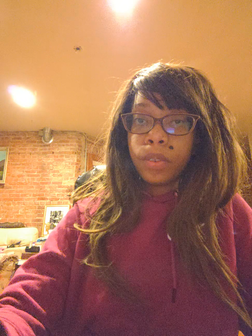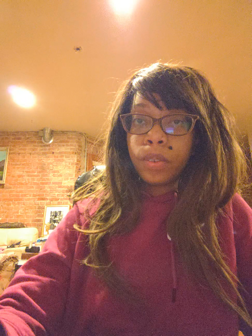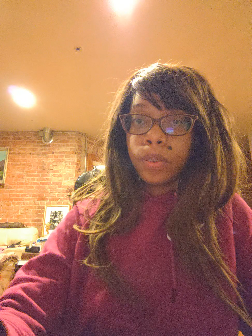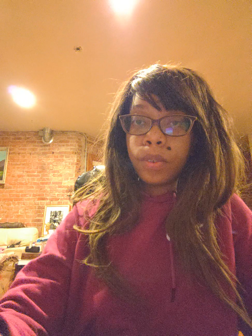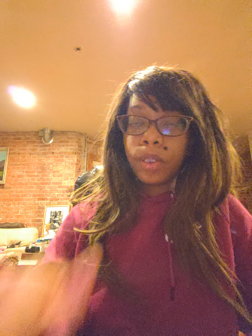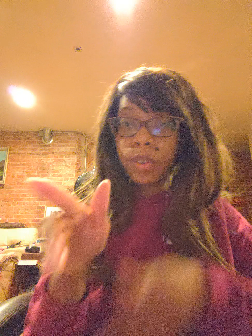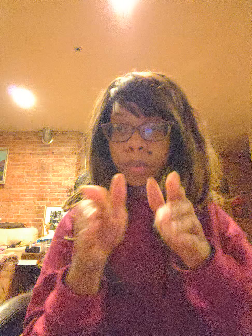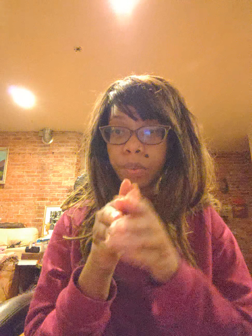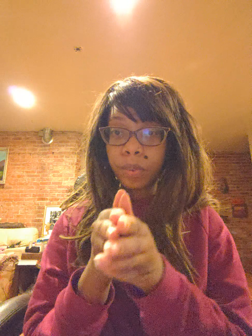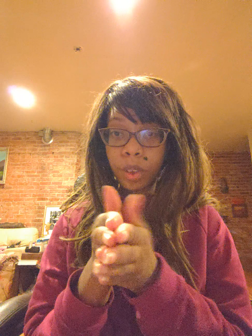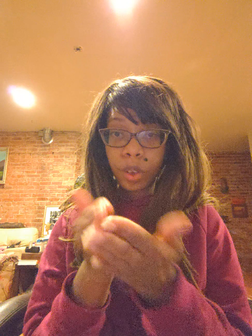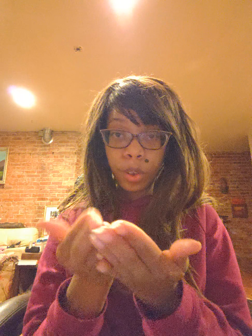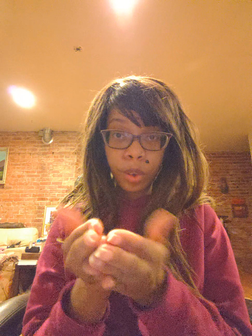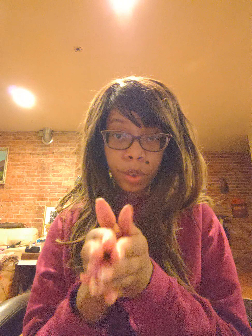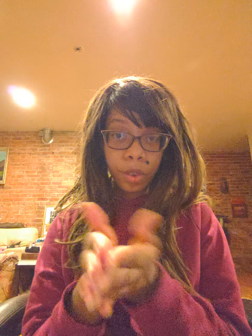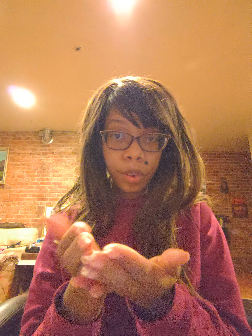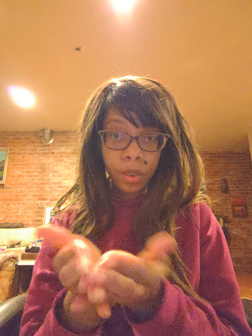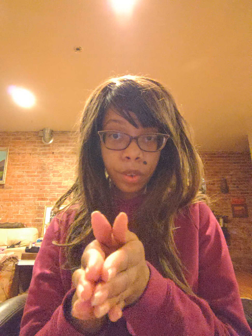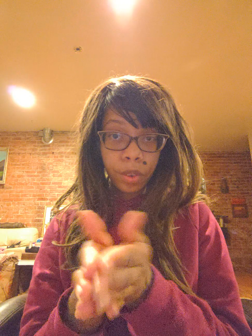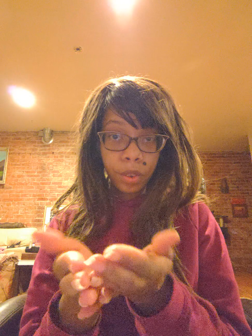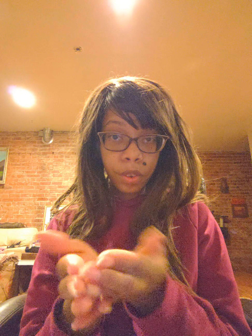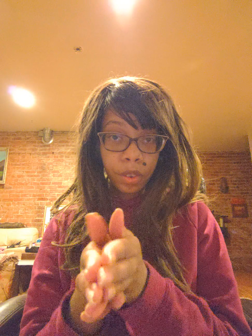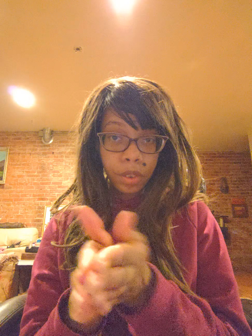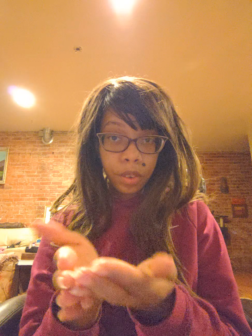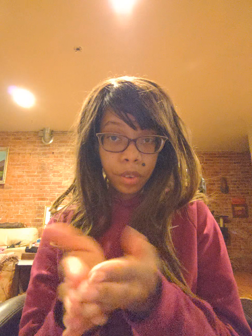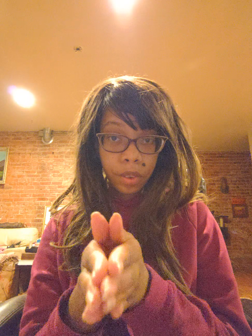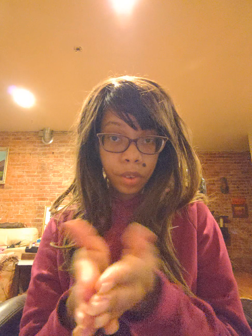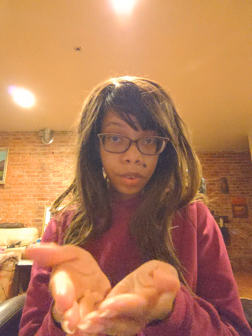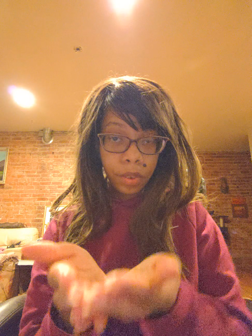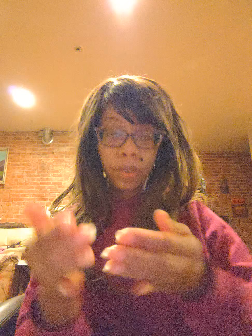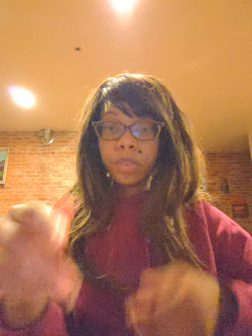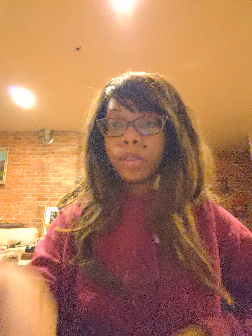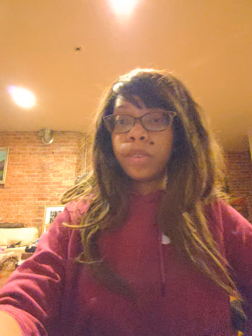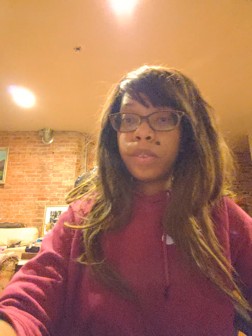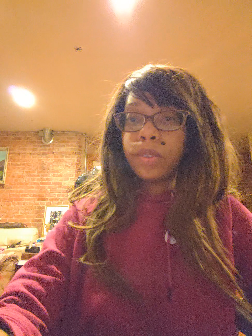book